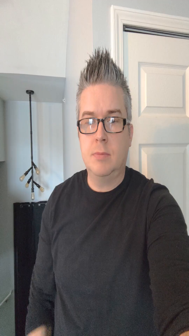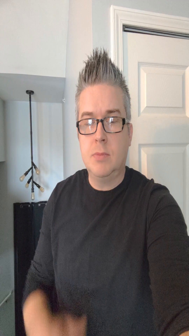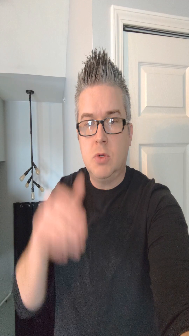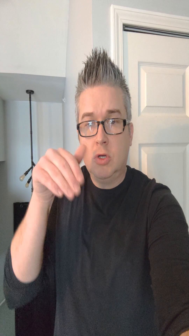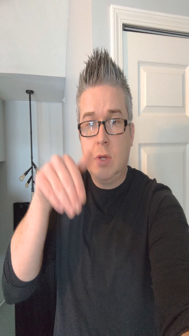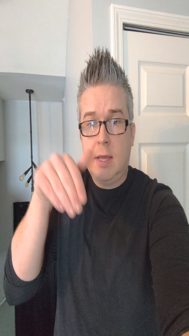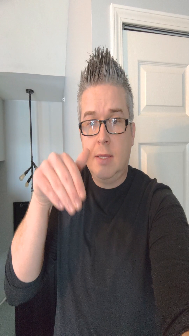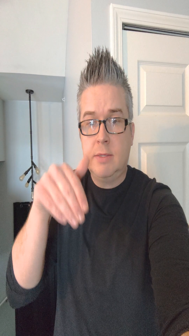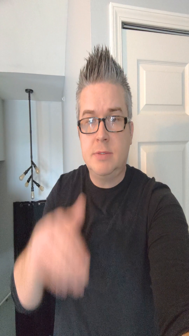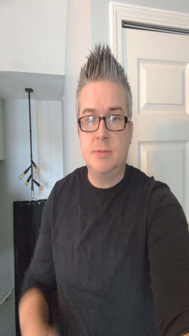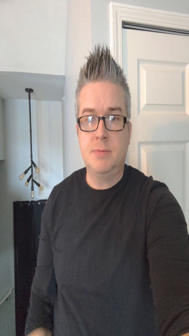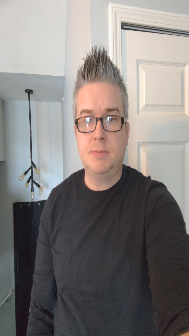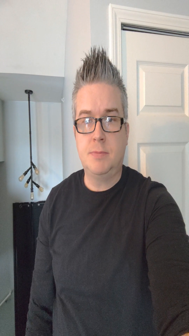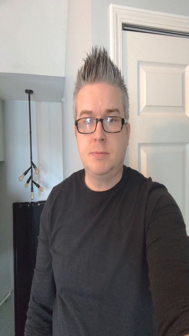night